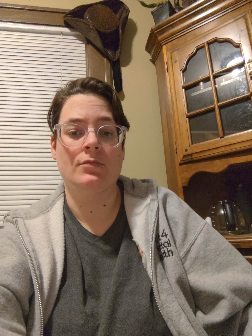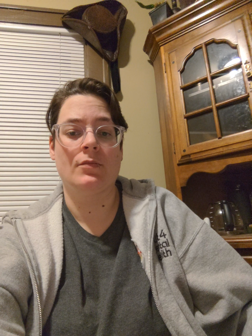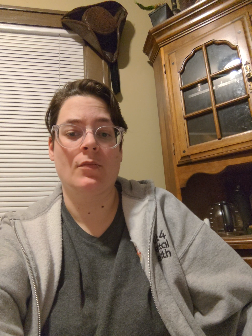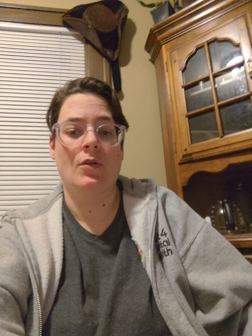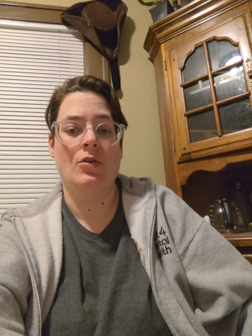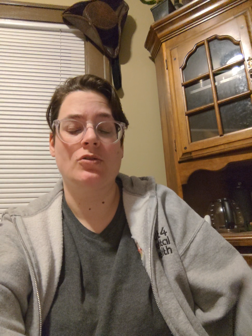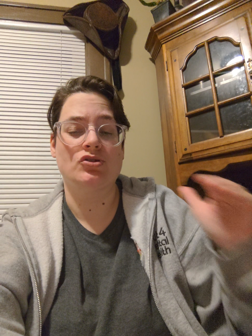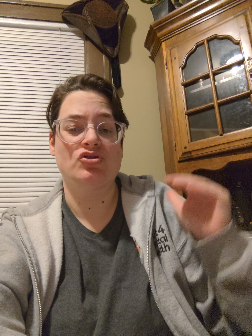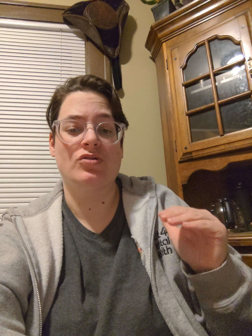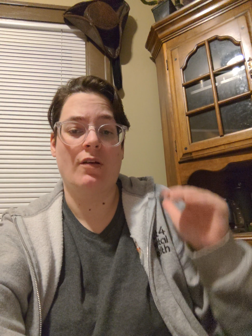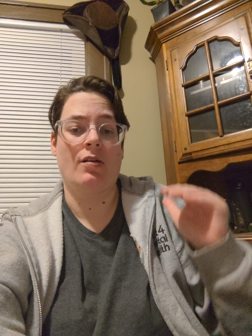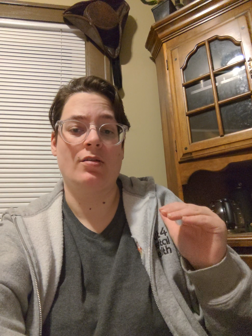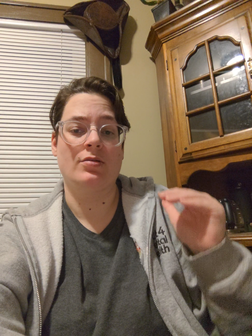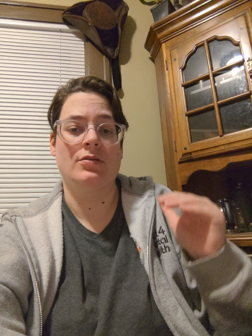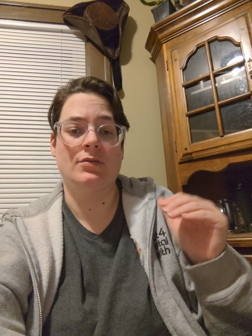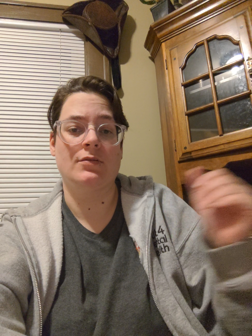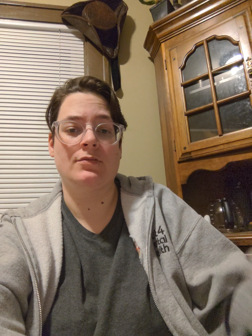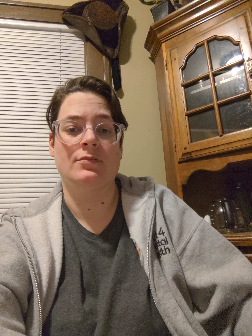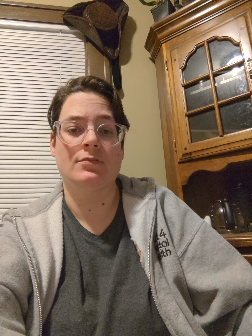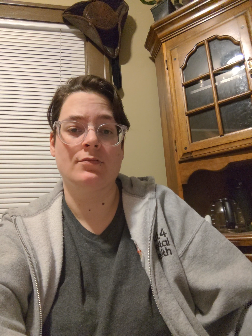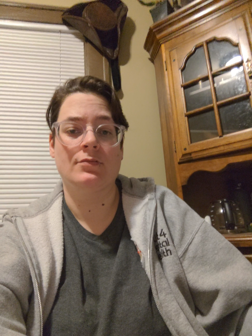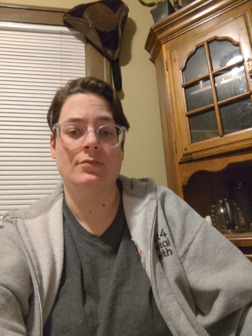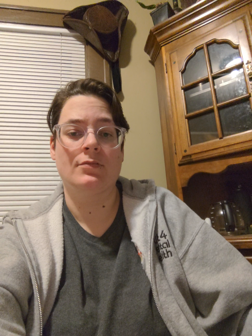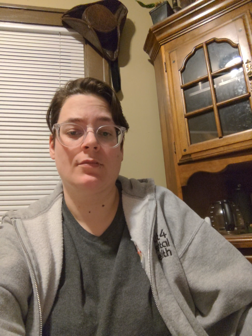child